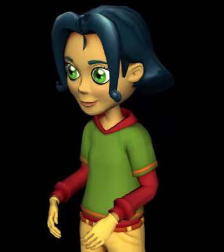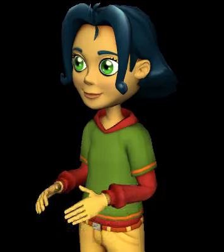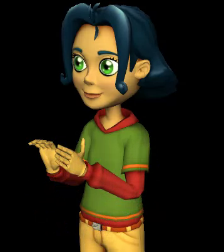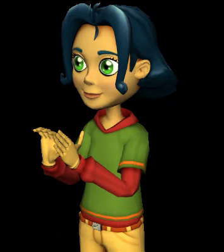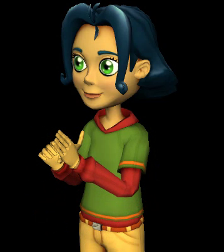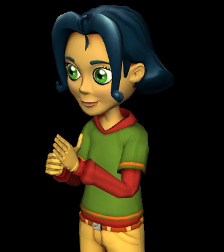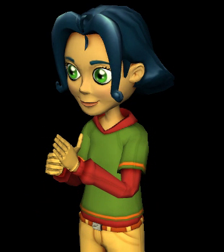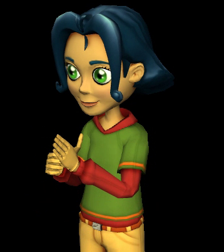طماطم